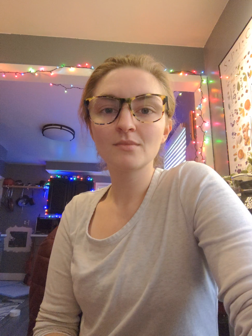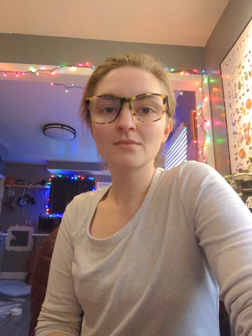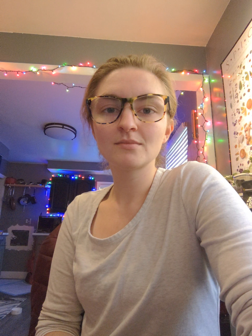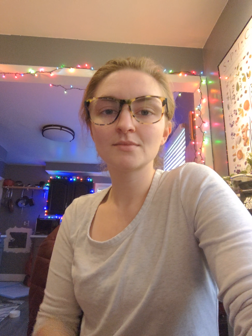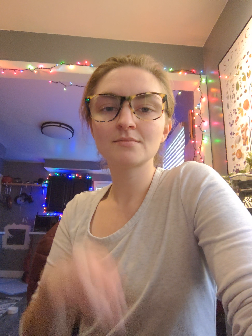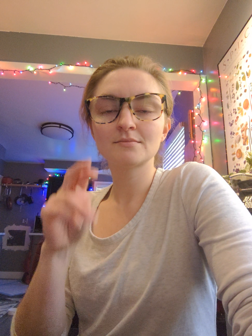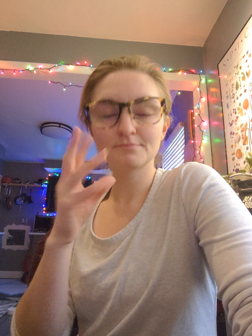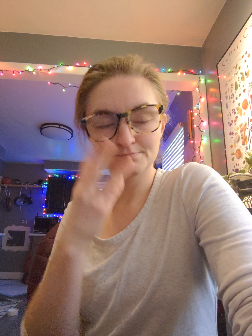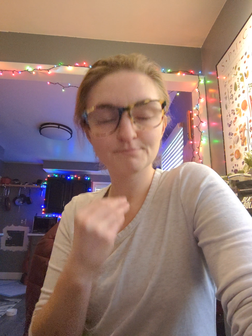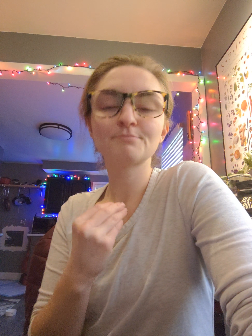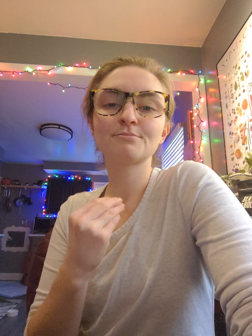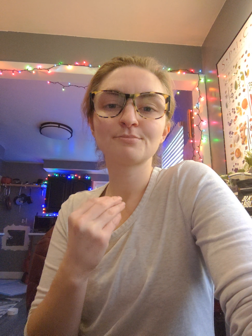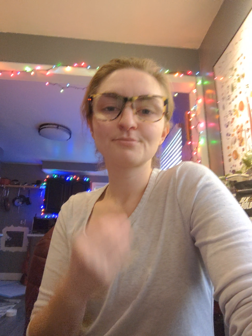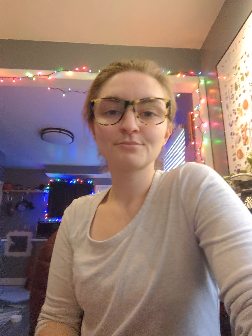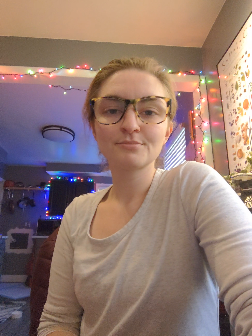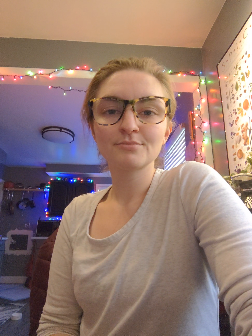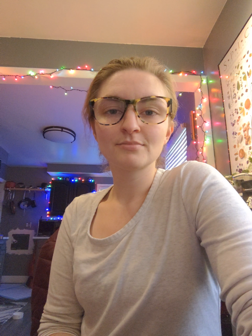nap